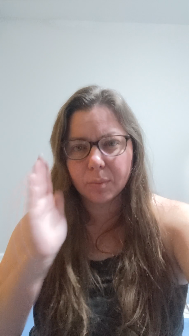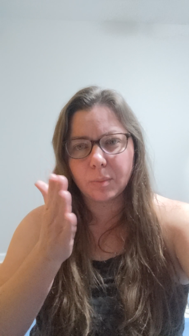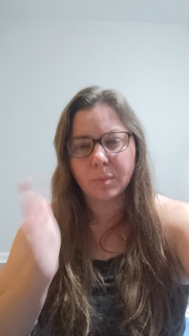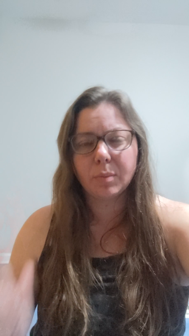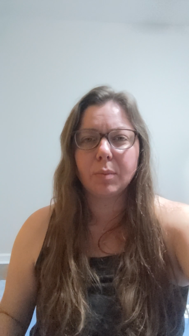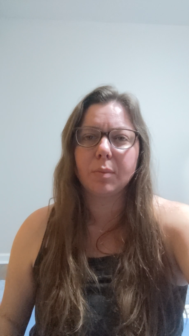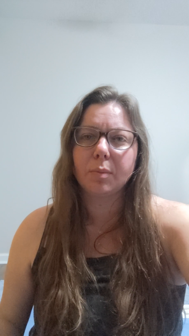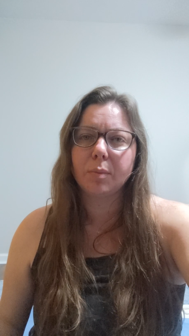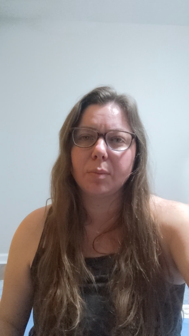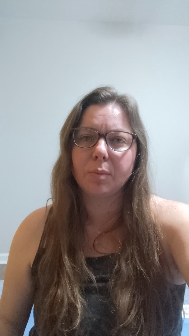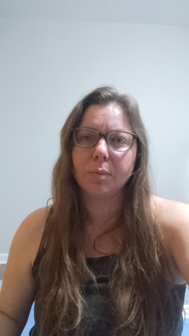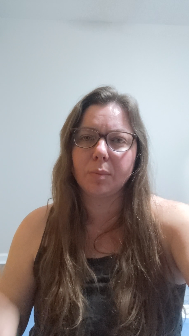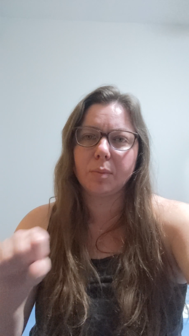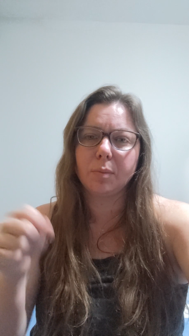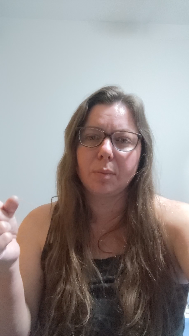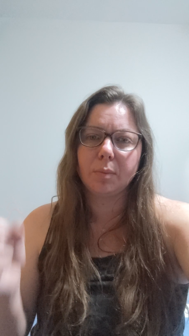break